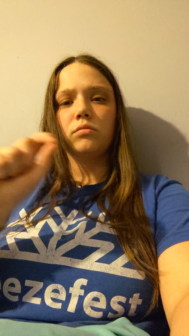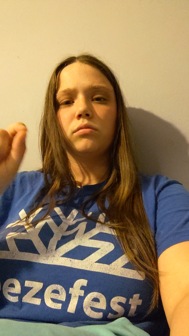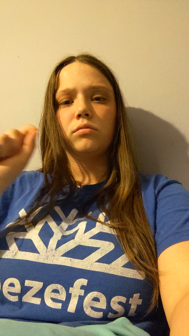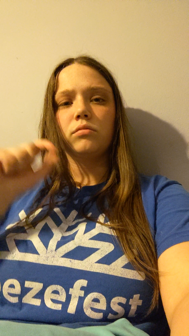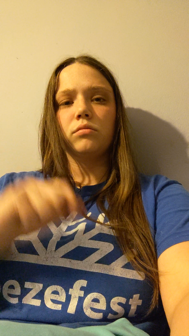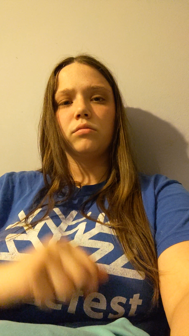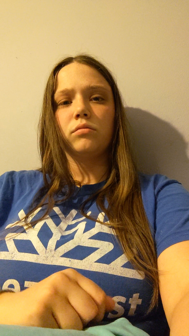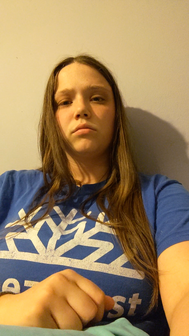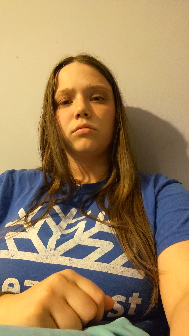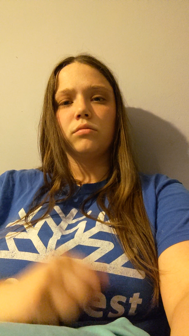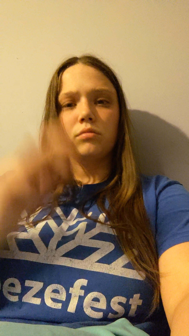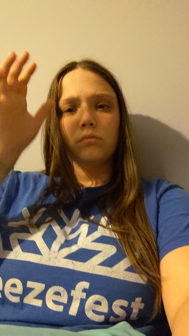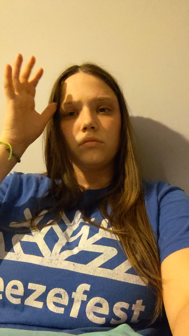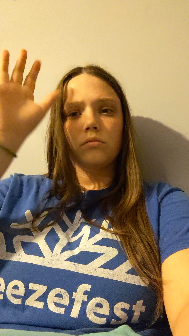moose